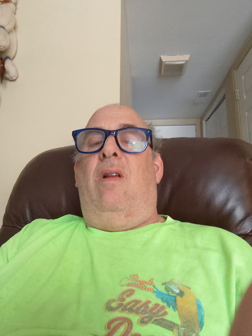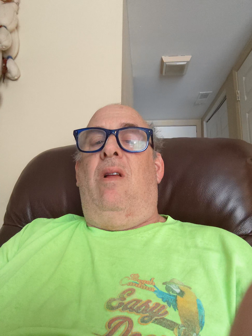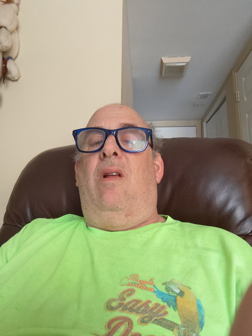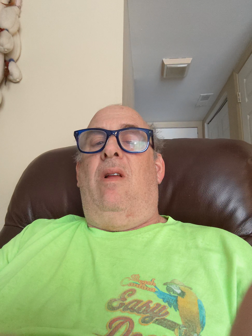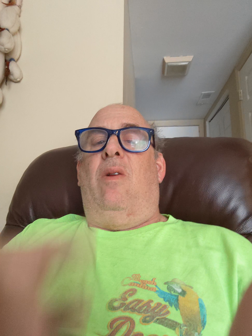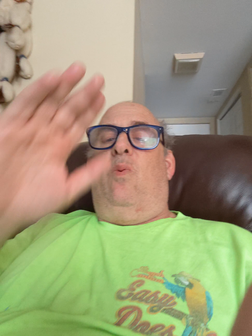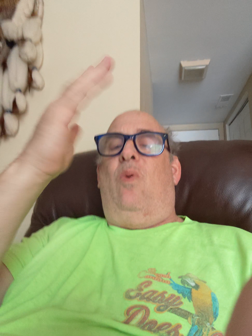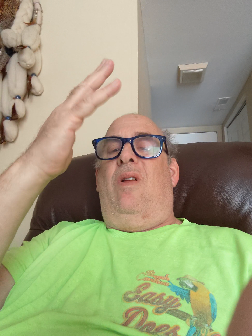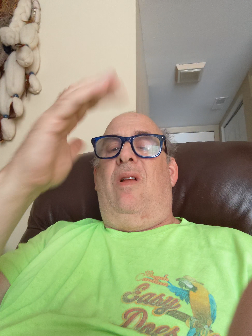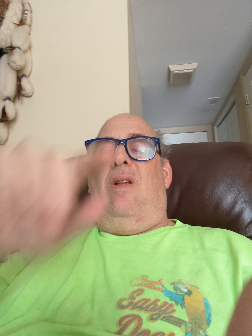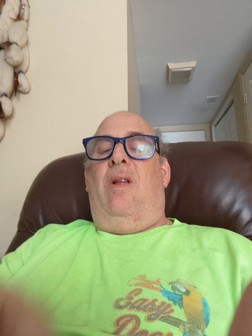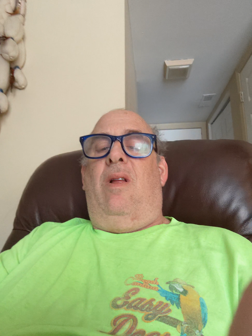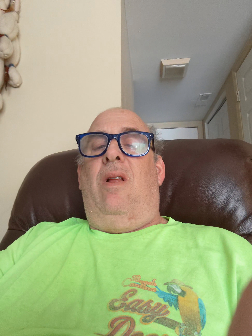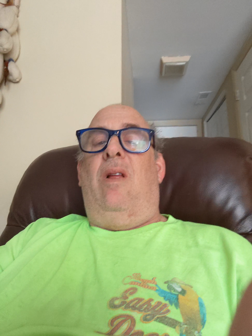tree